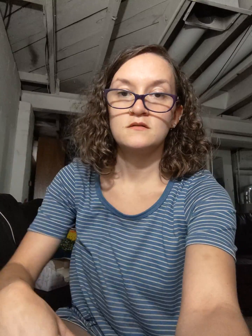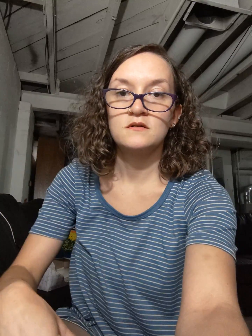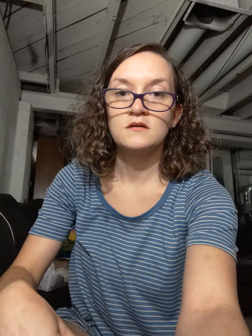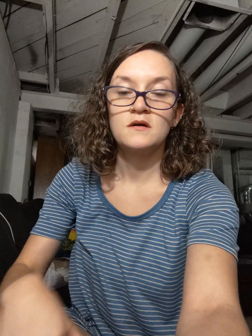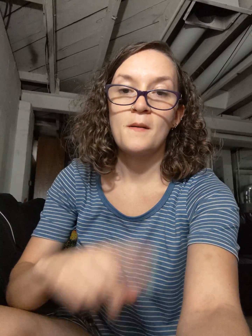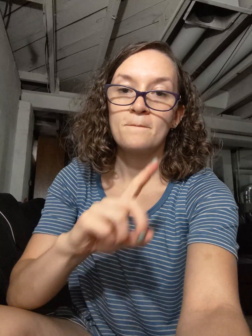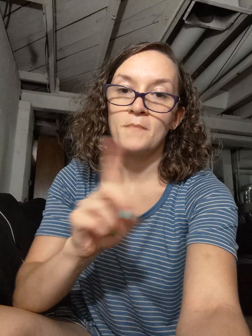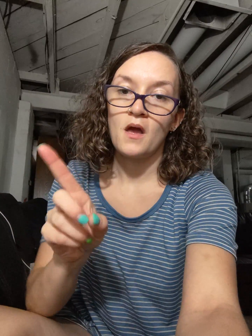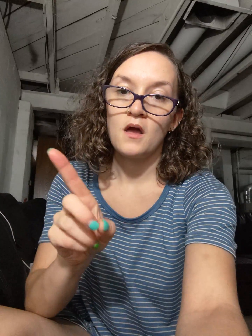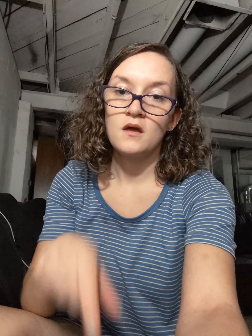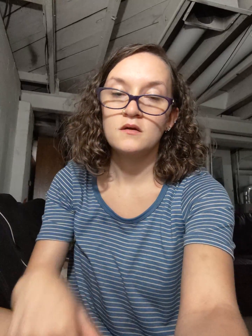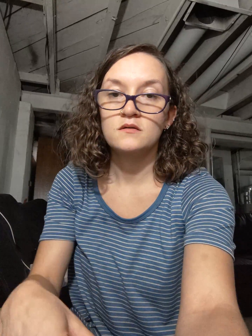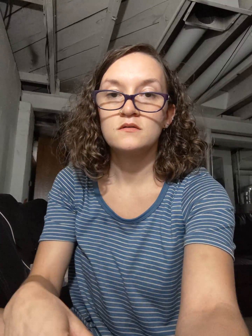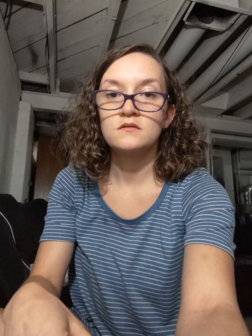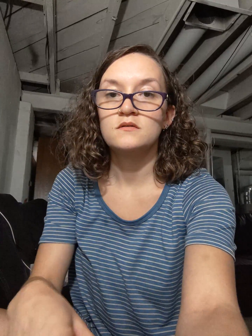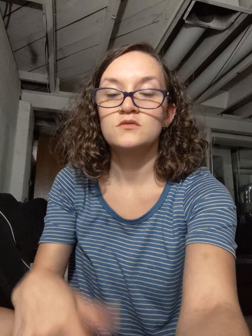but